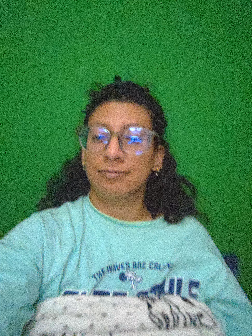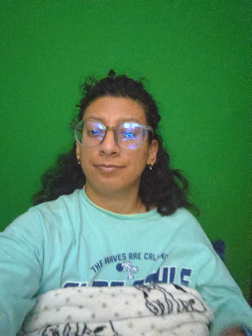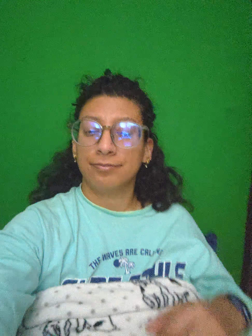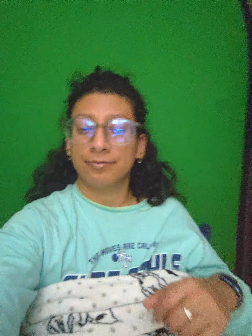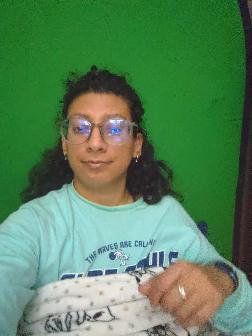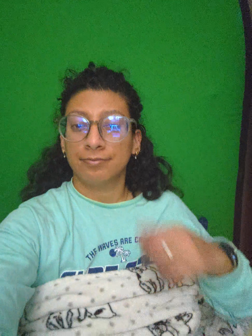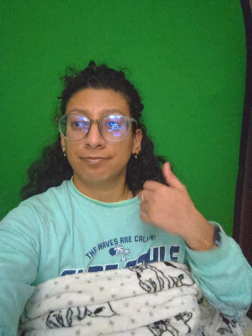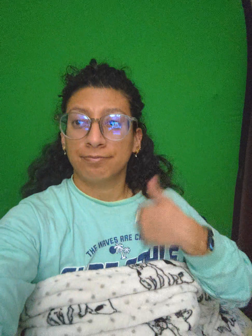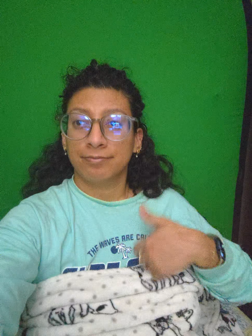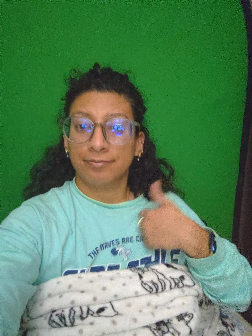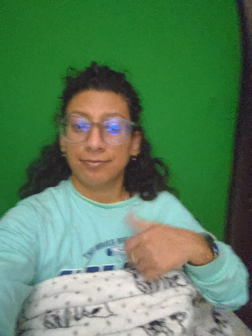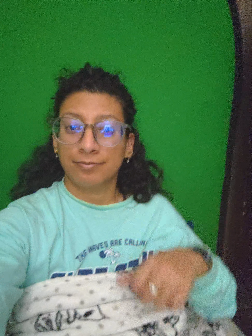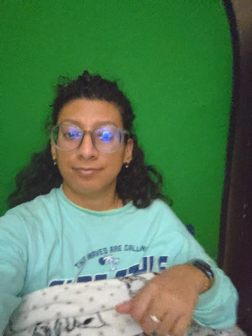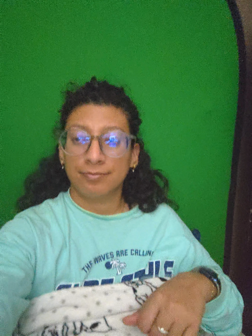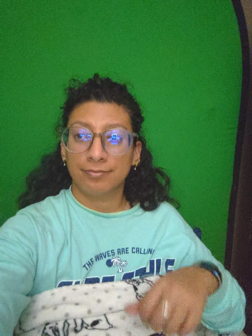bath